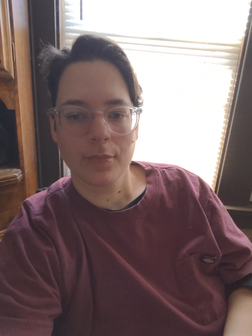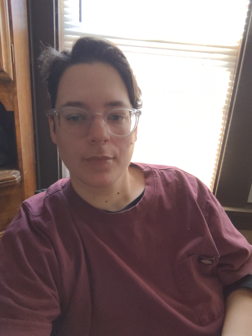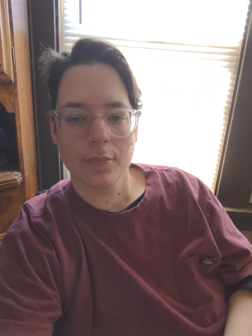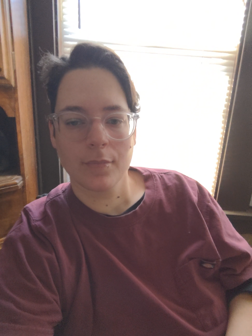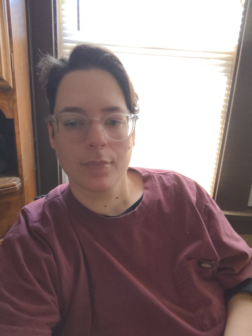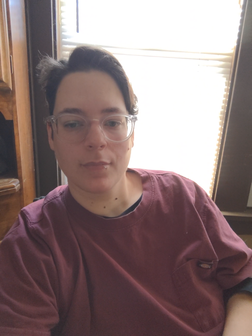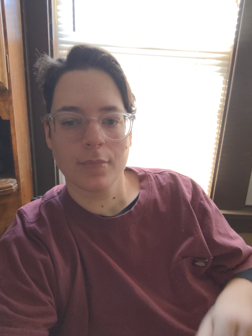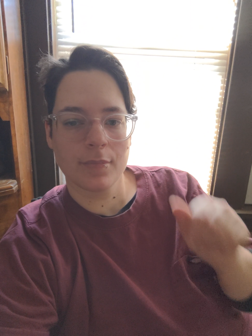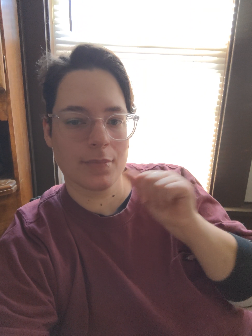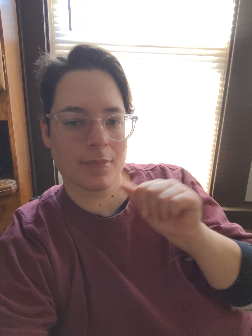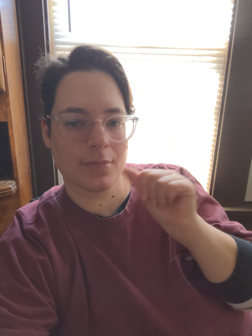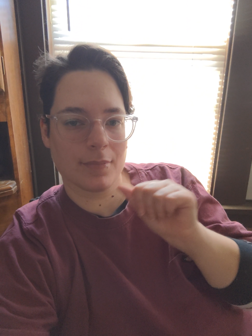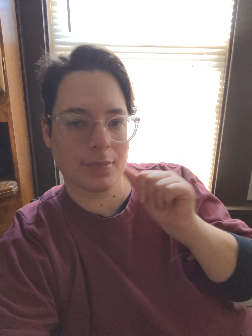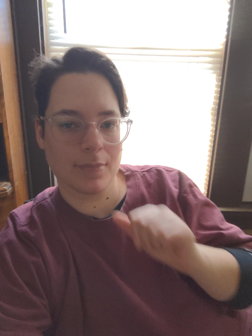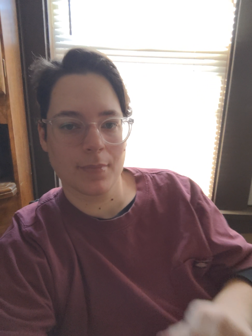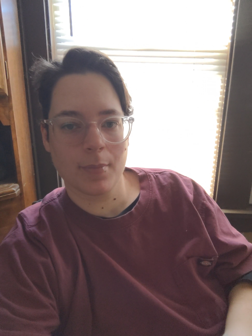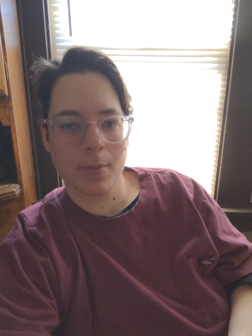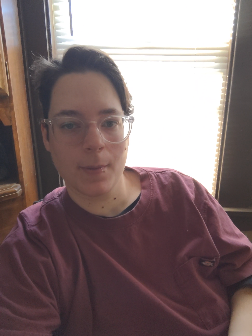aunt